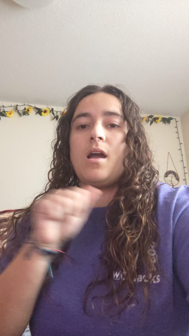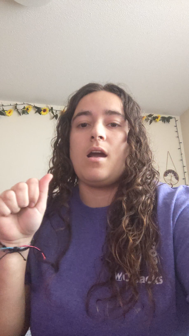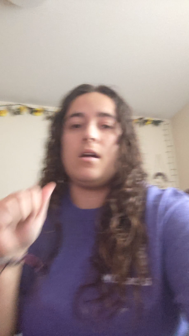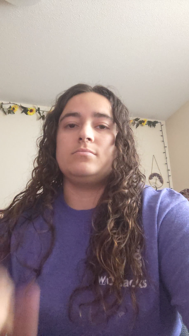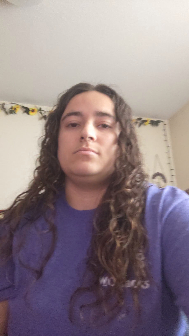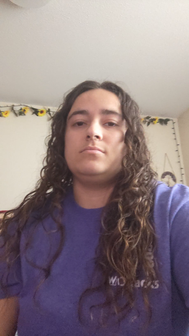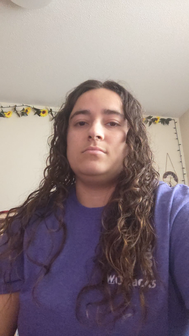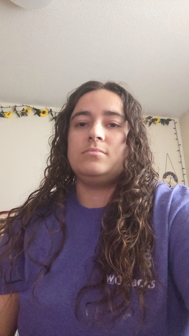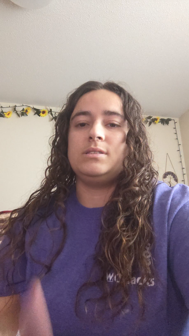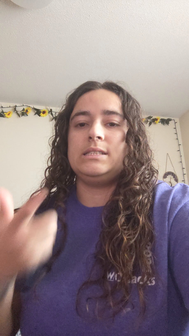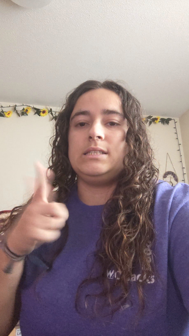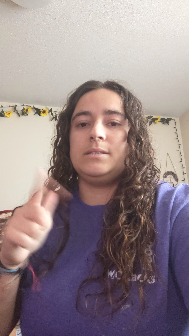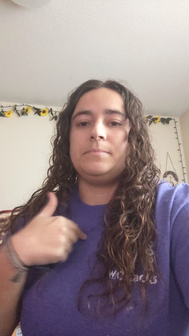let me